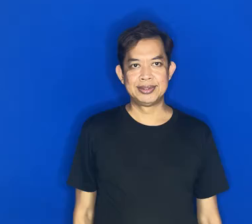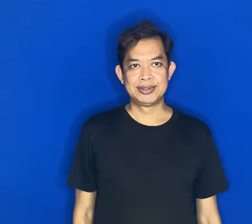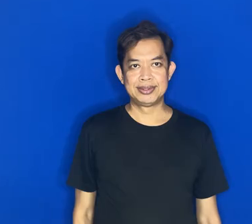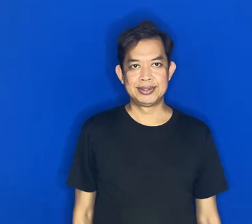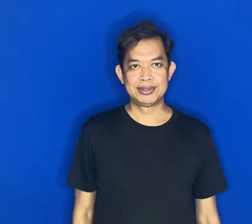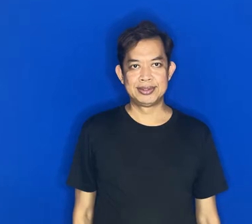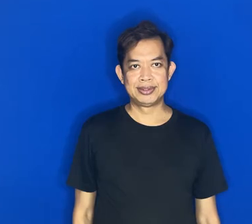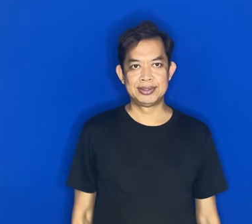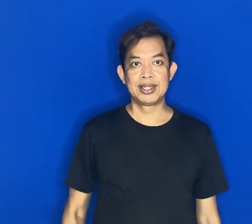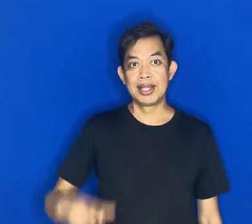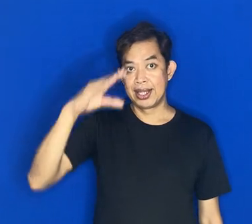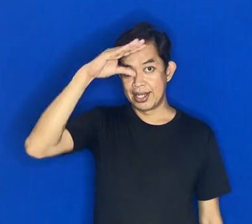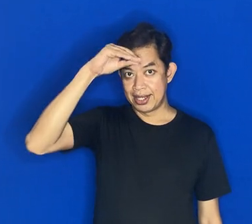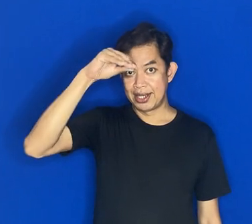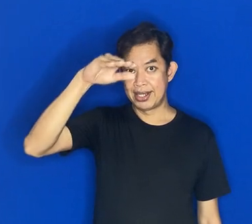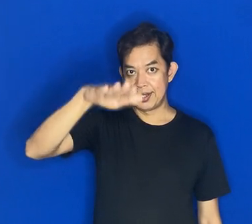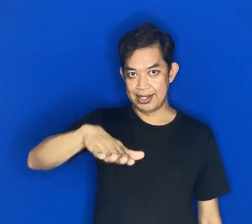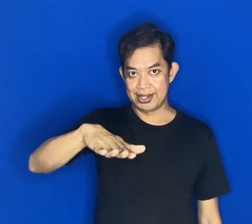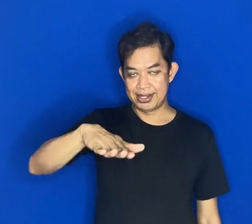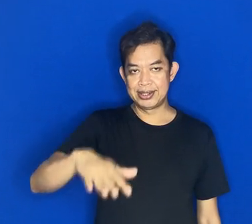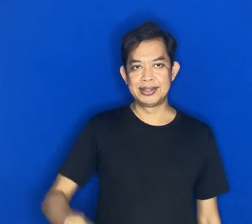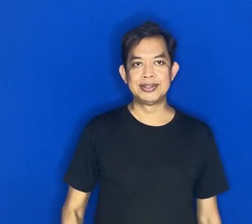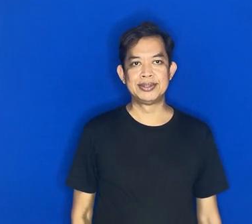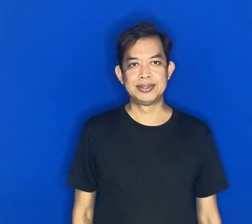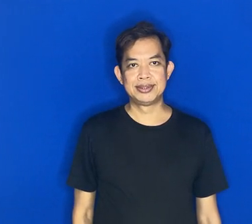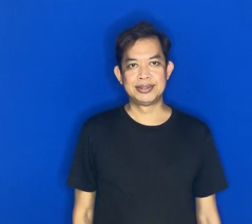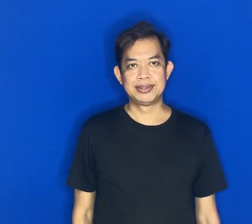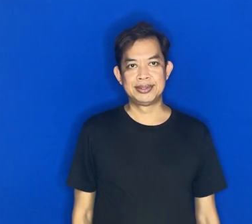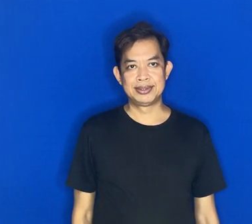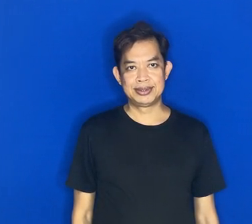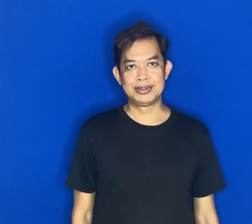boy